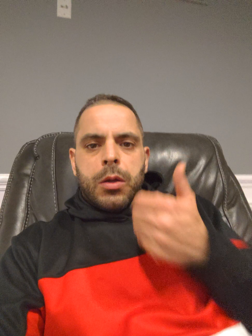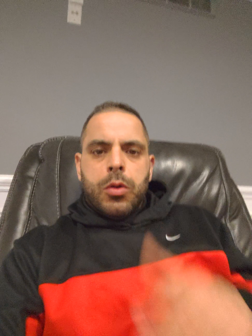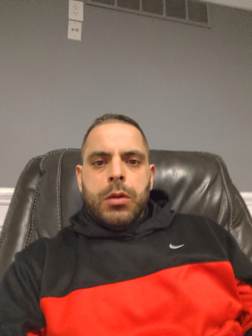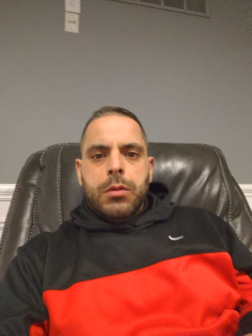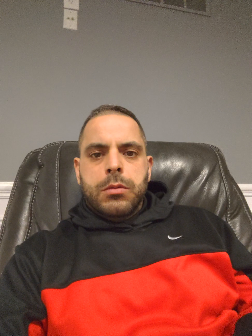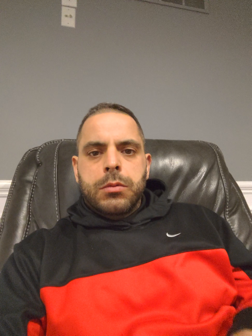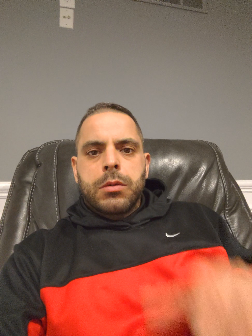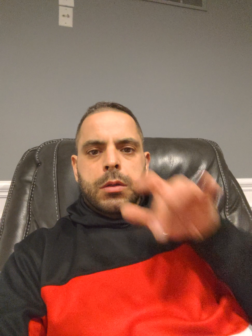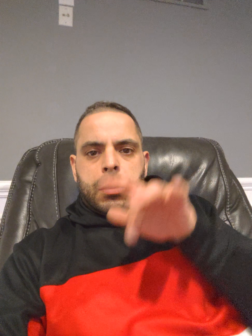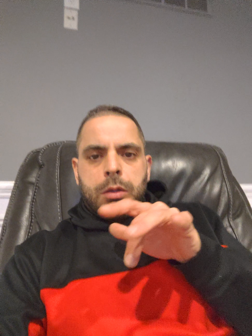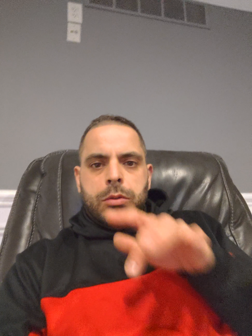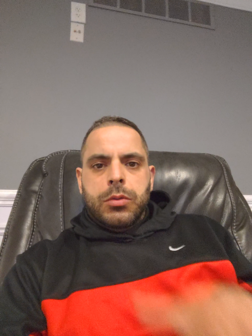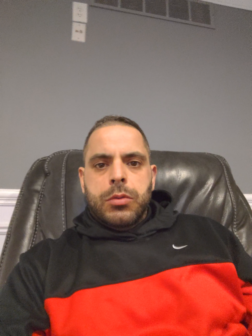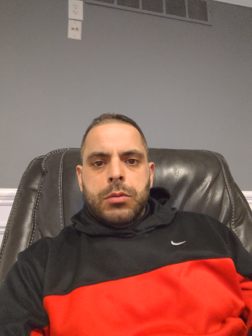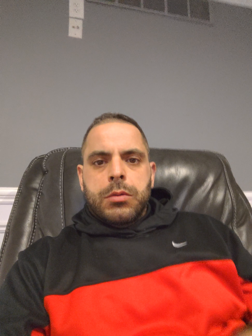tooth